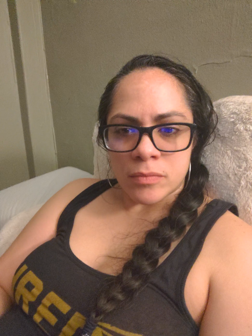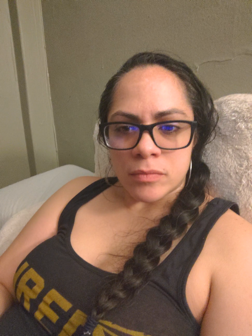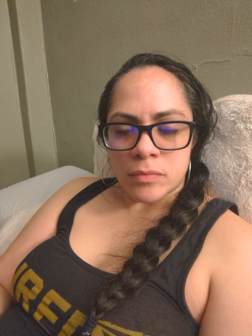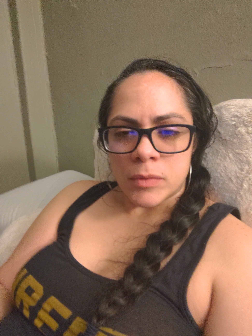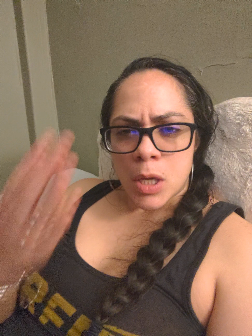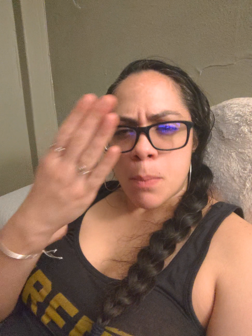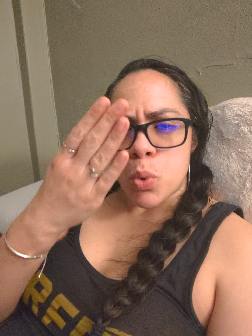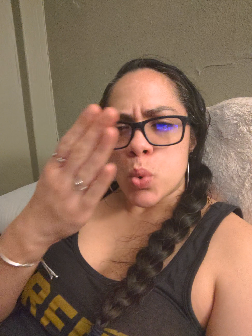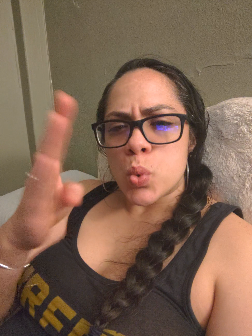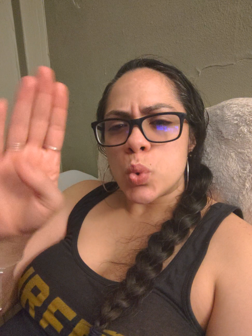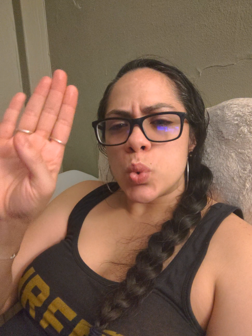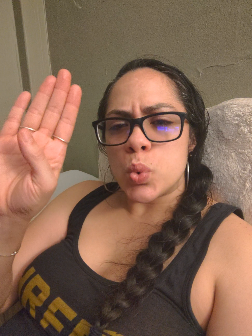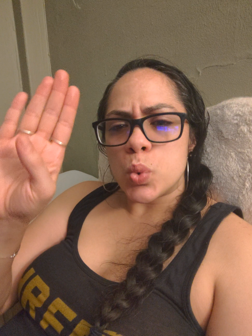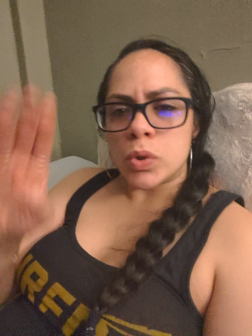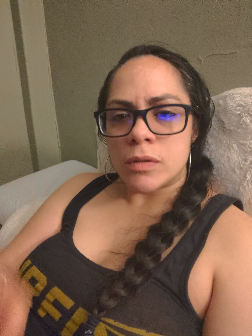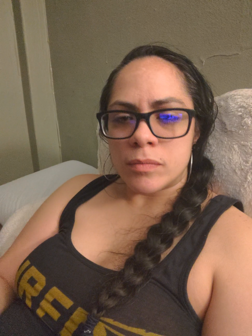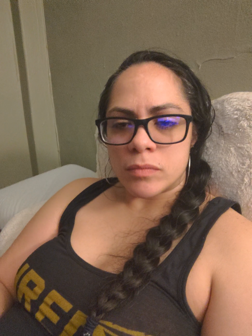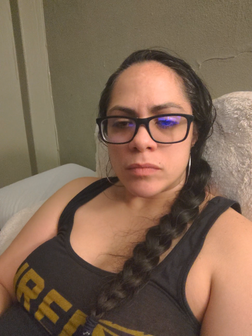blue